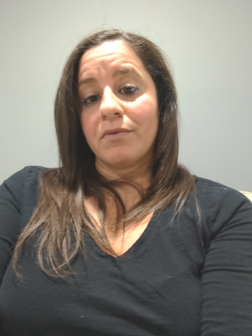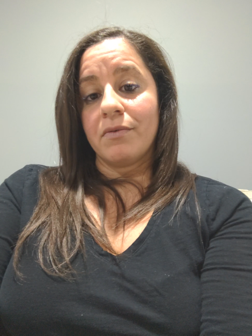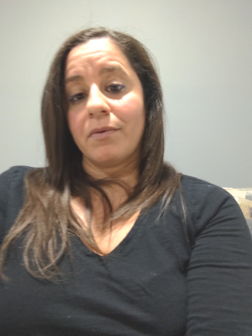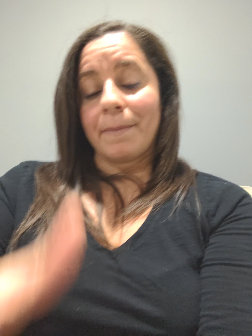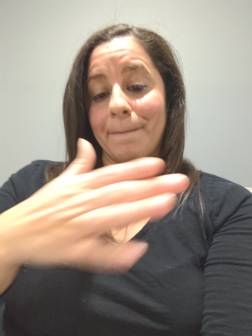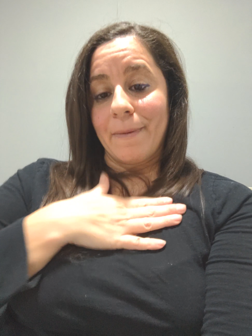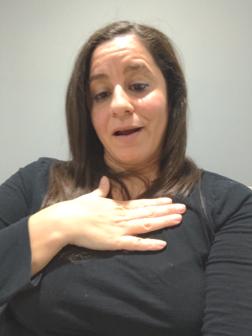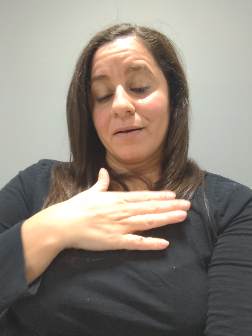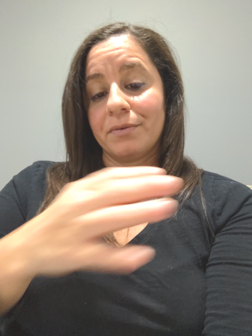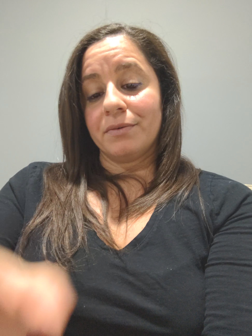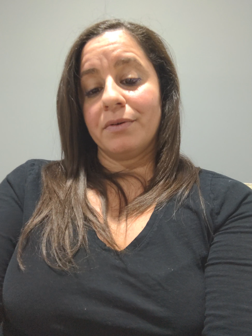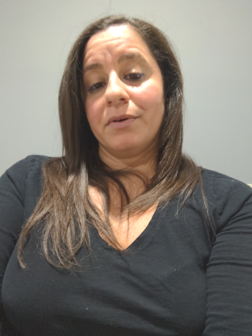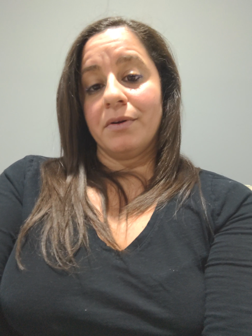my